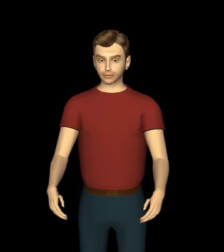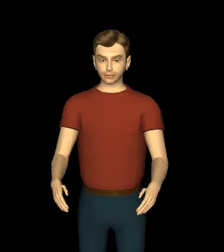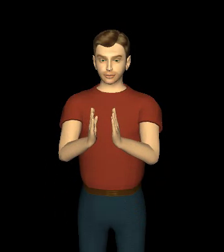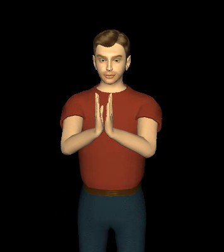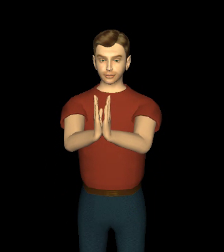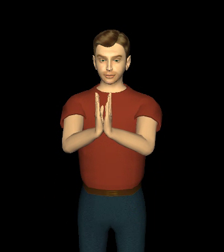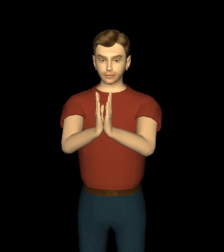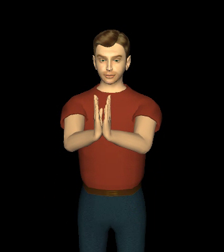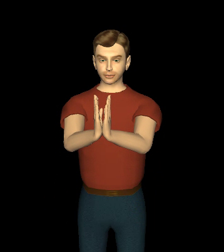يتوسل